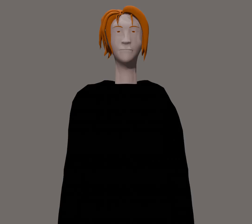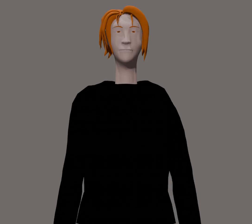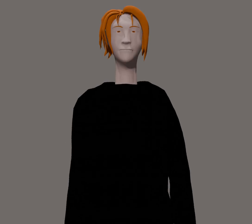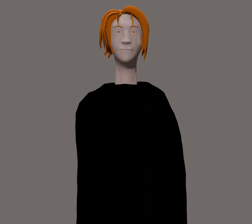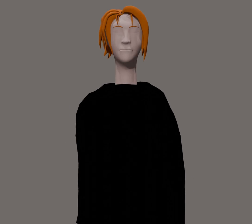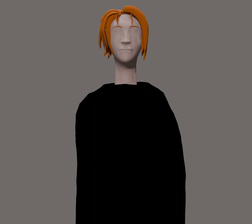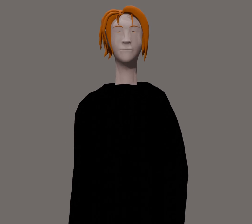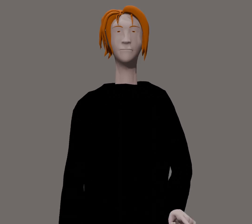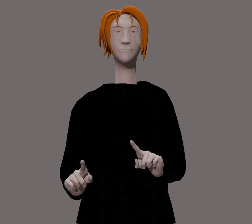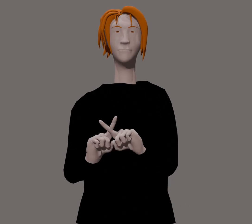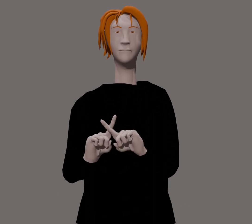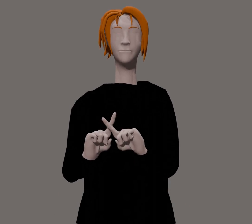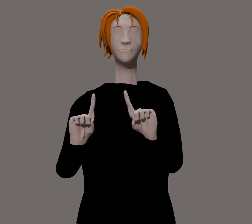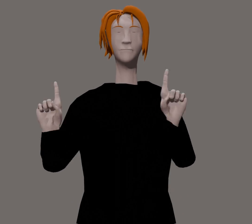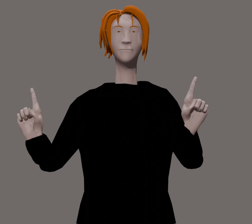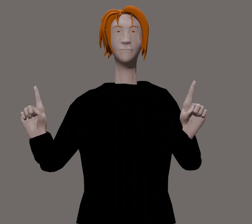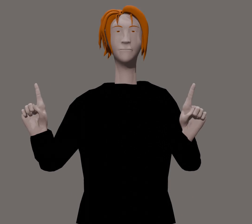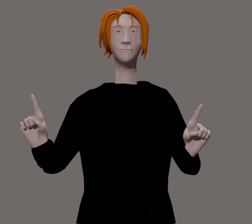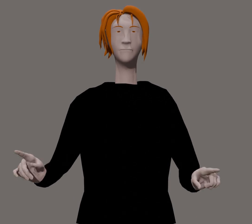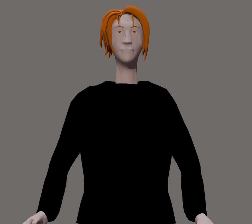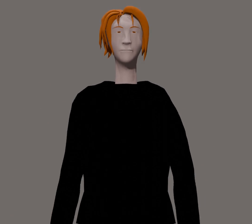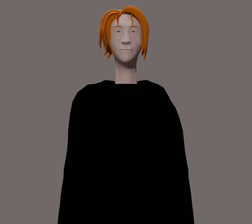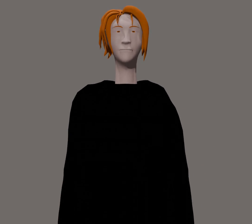But